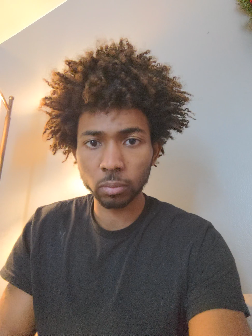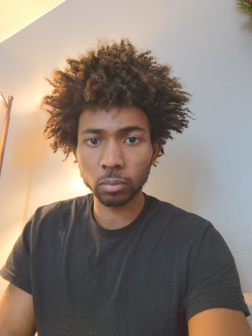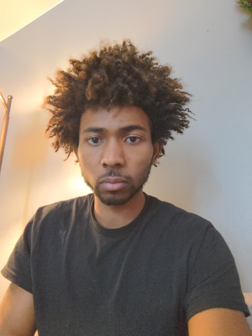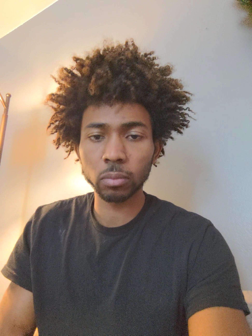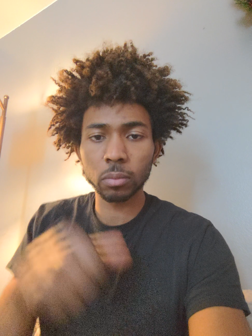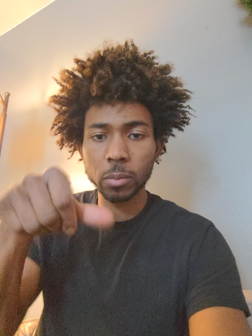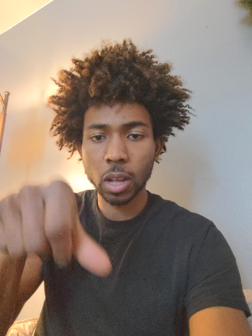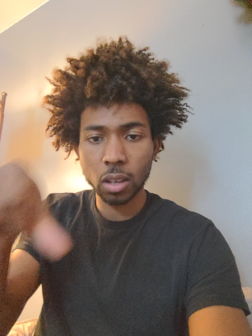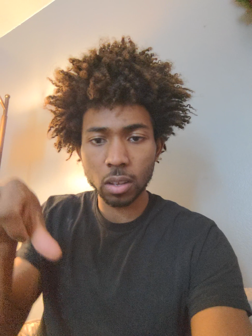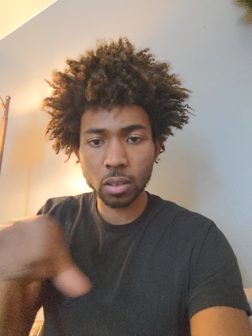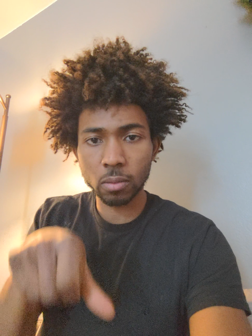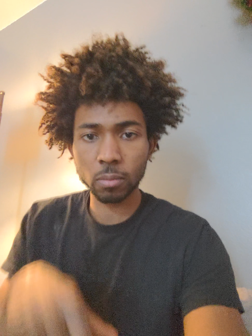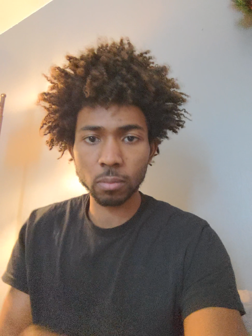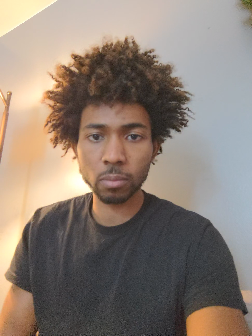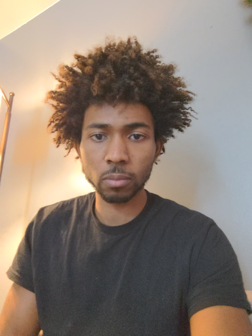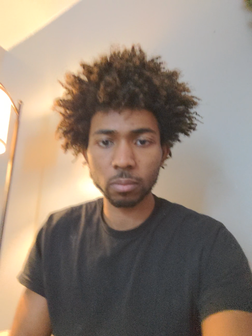puzzle